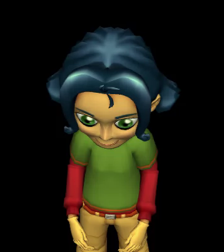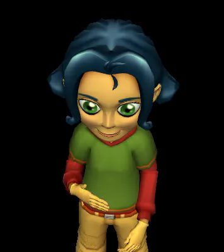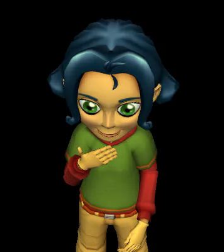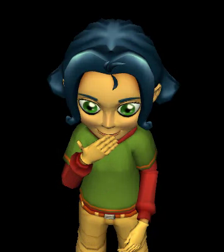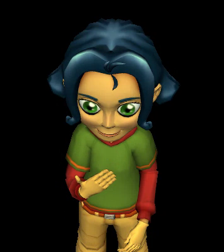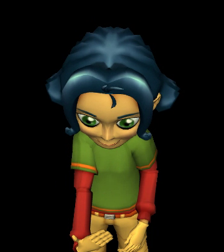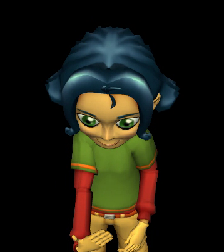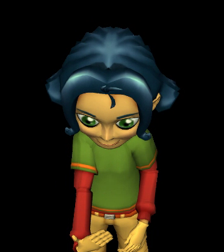يشكر